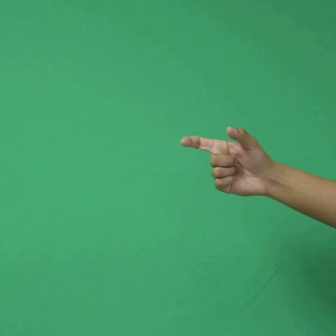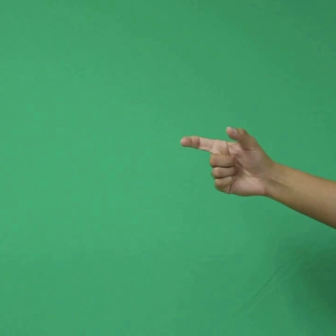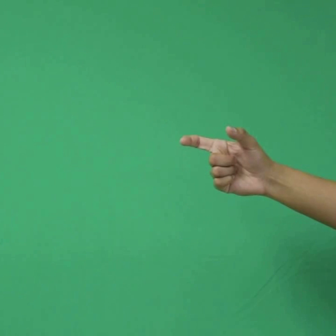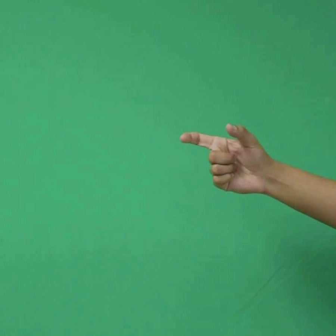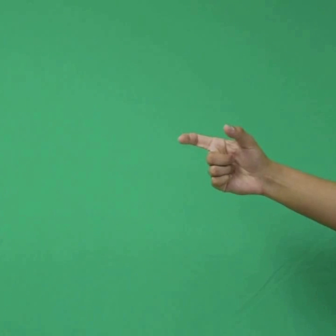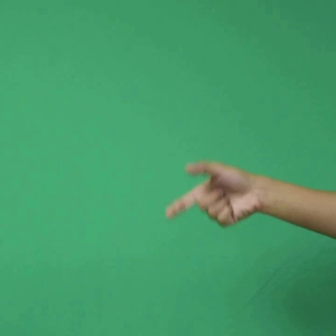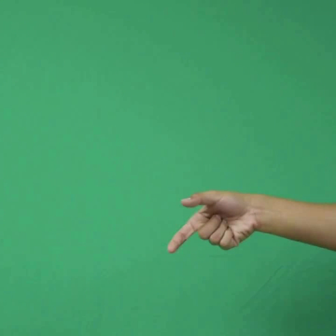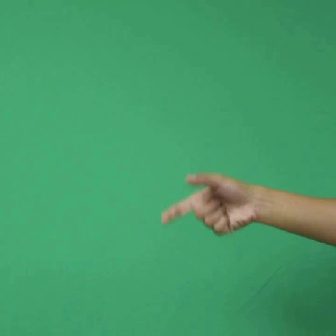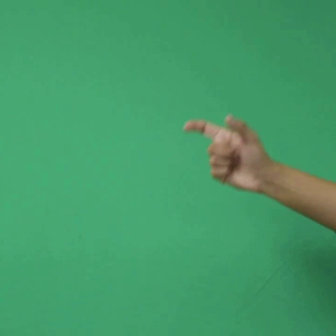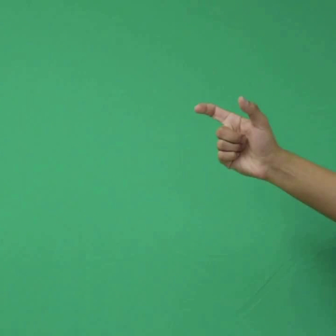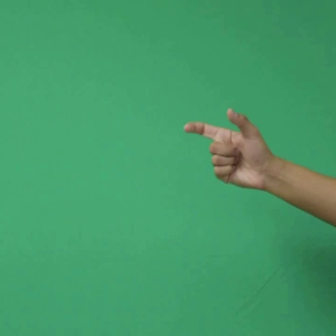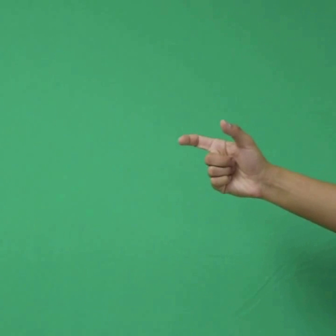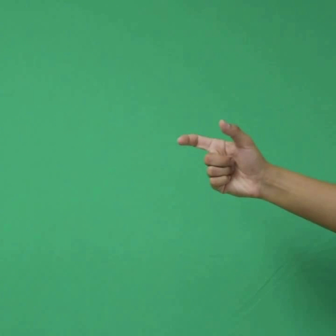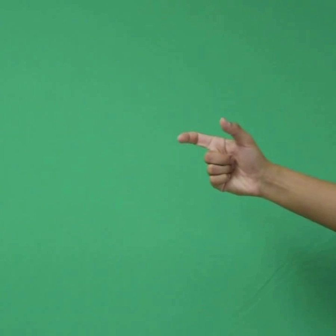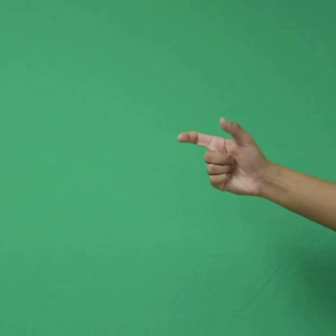Q